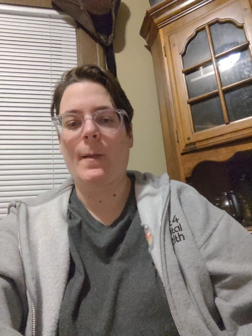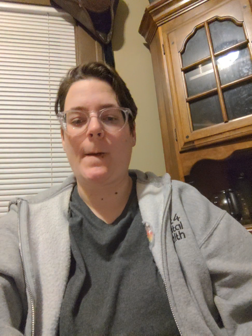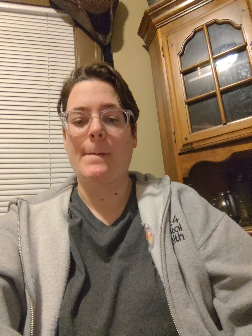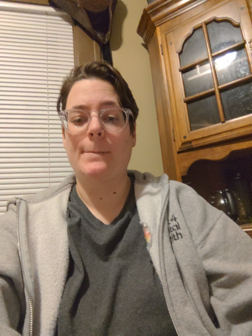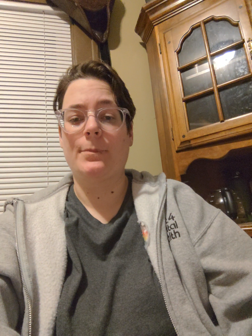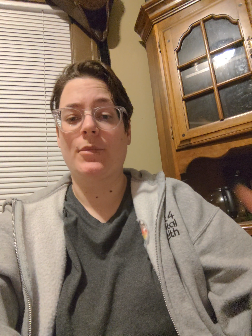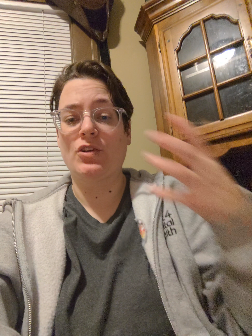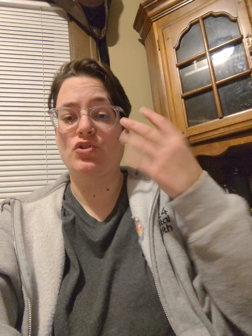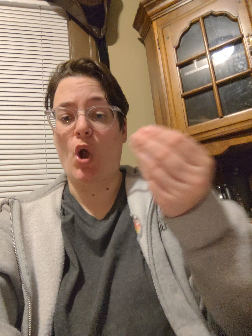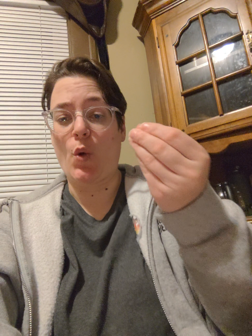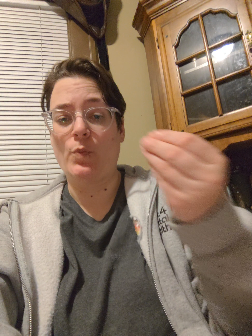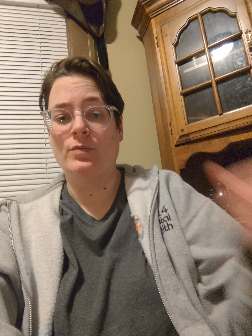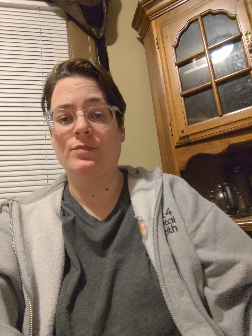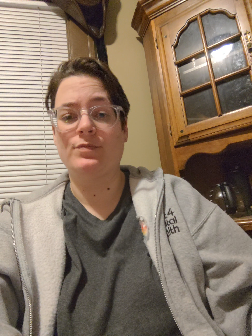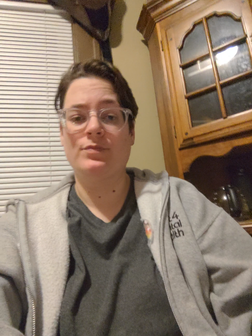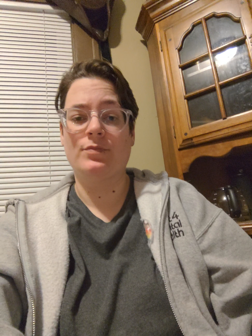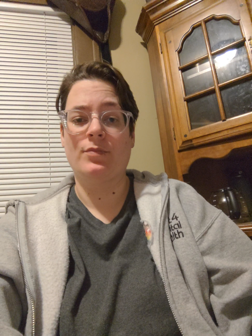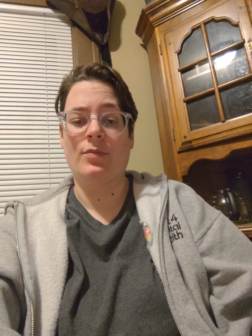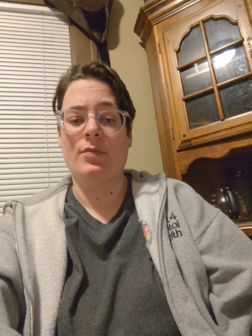go